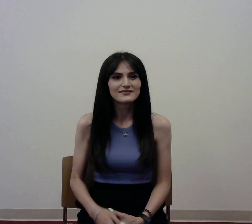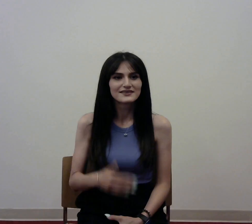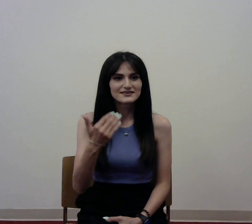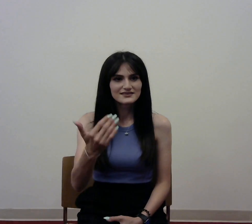siz